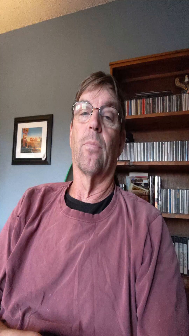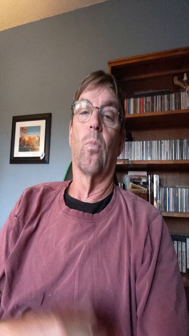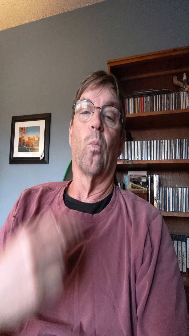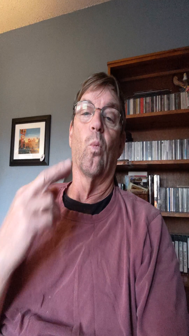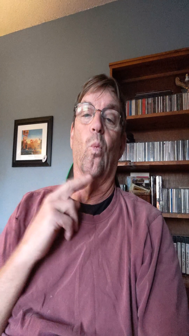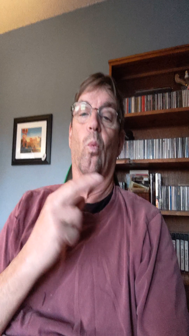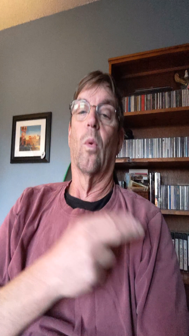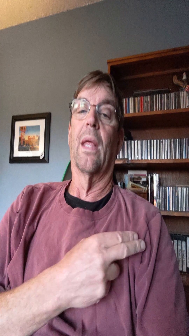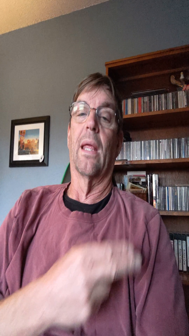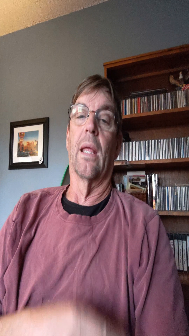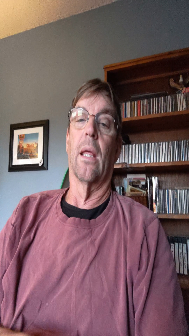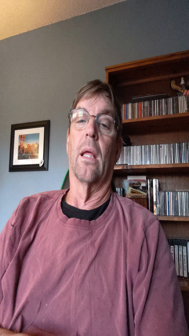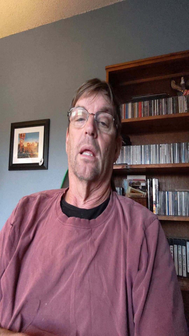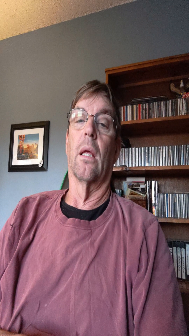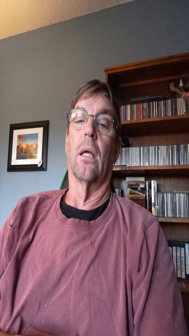we